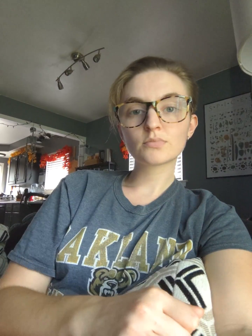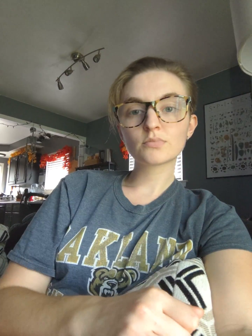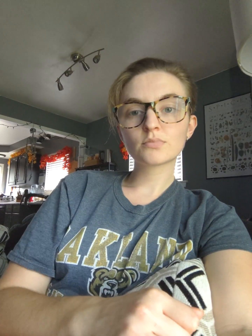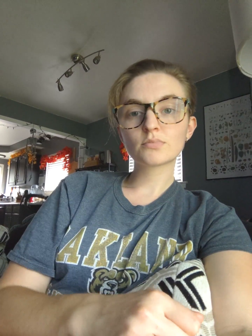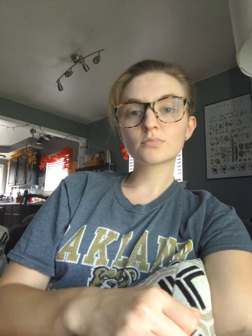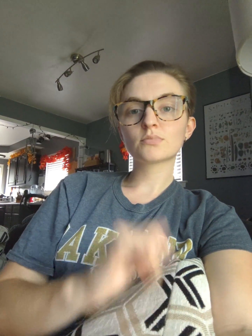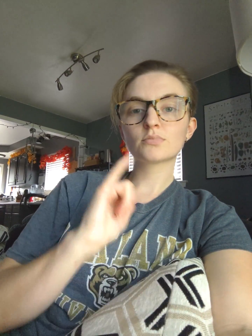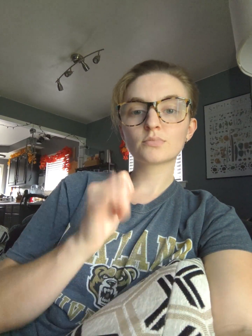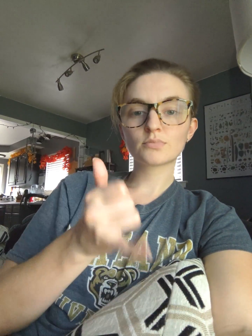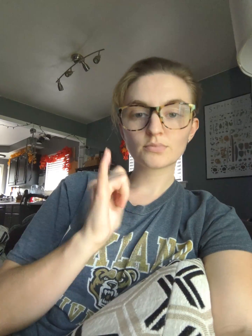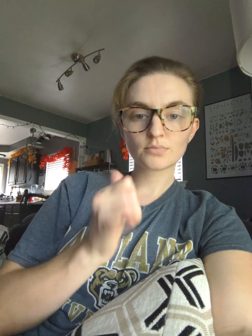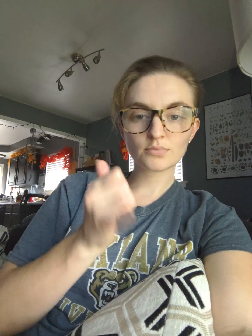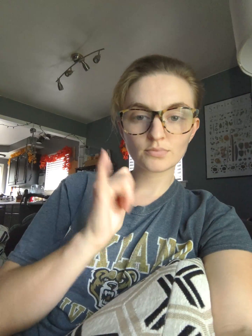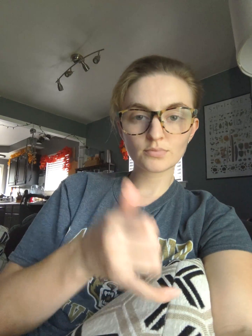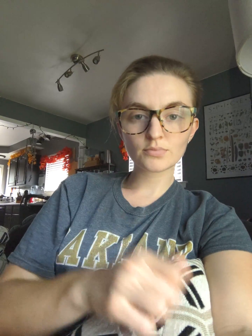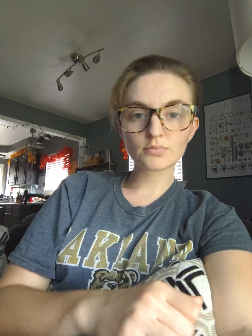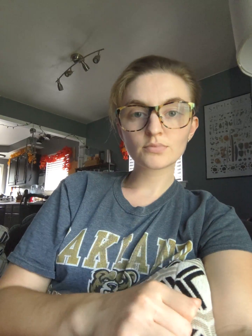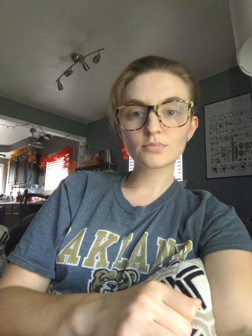rocking chair